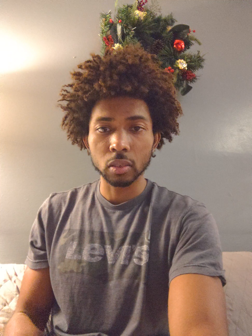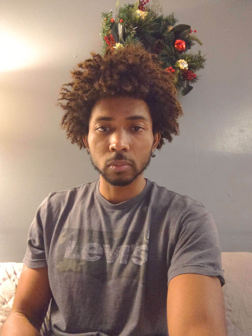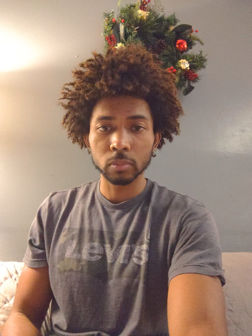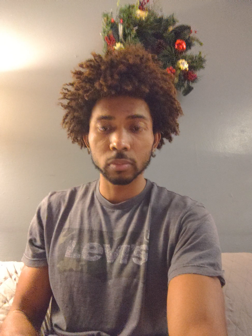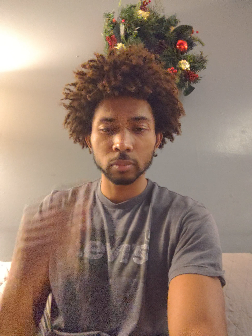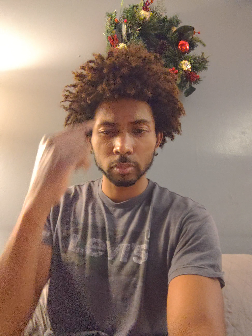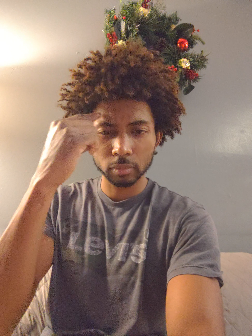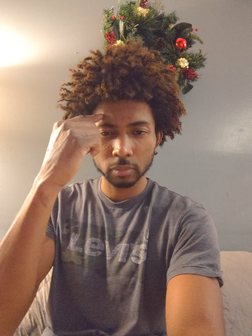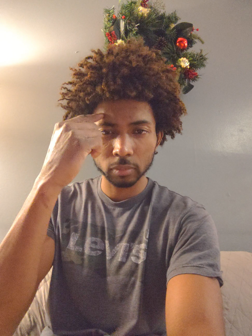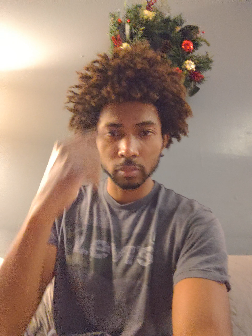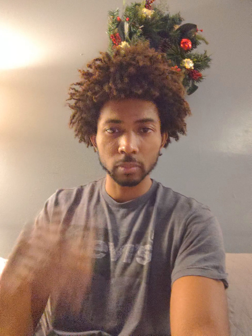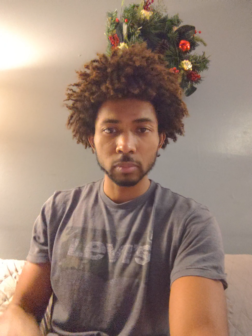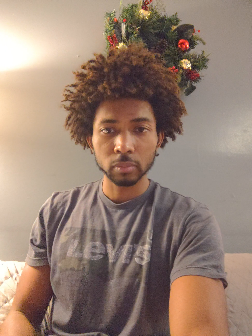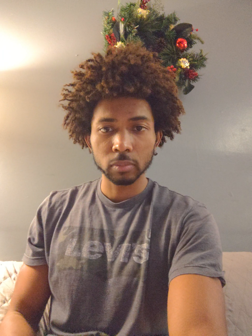think